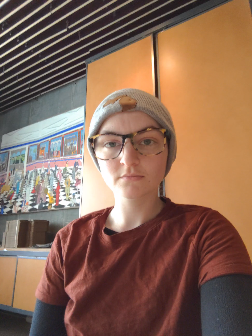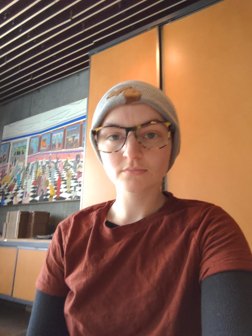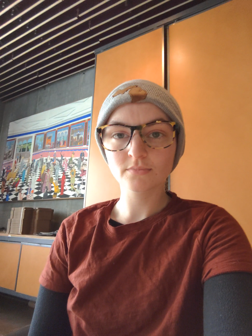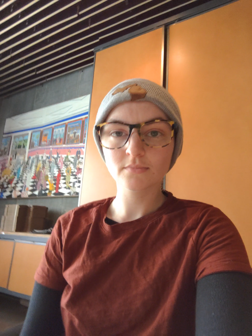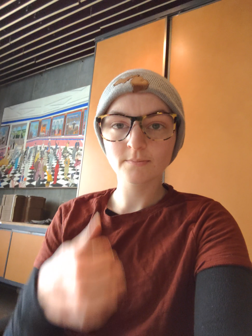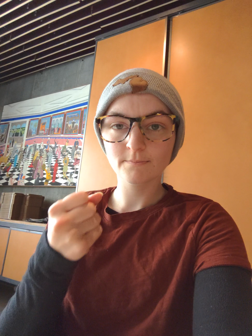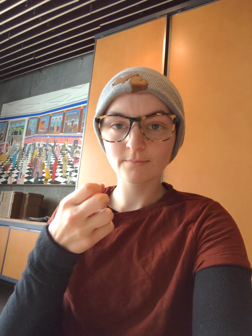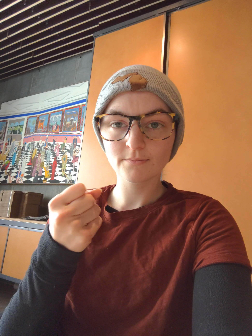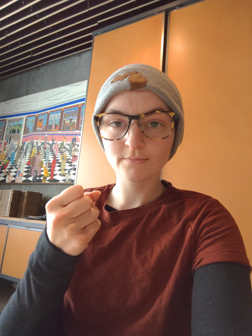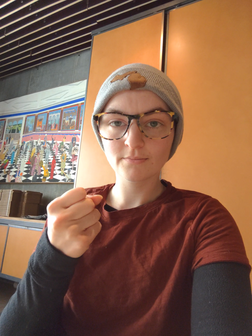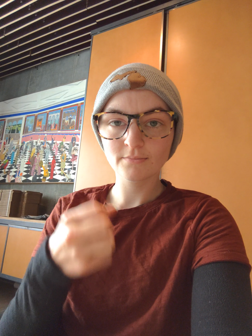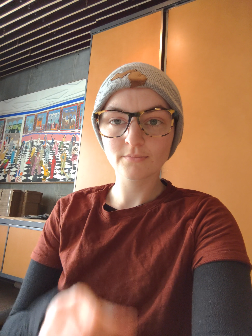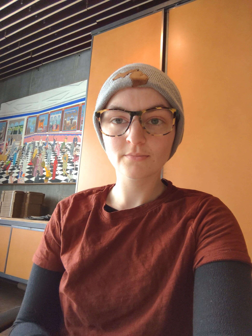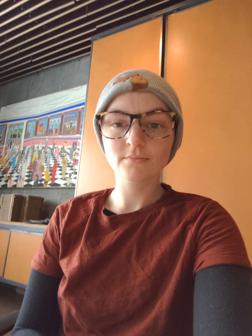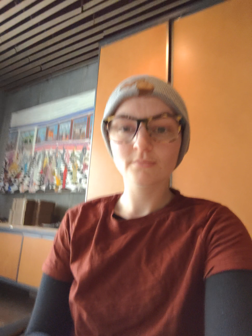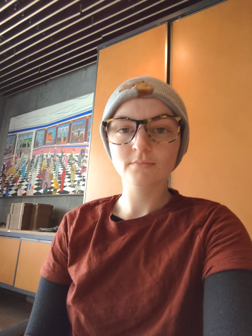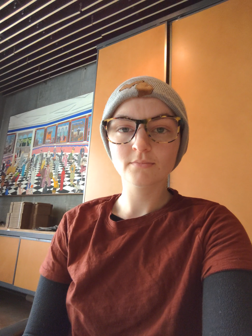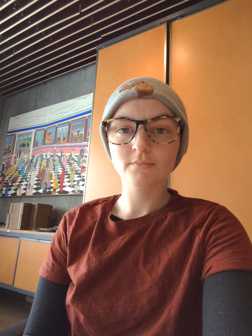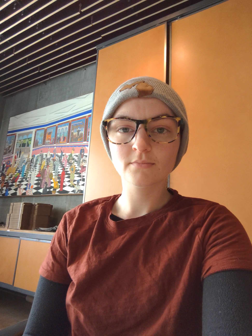milk